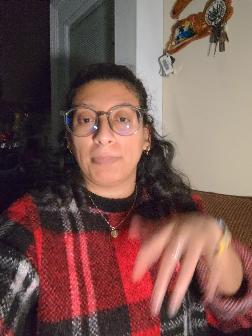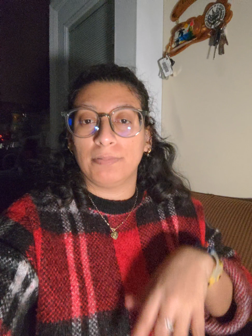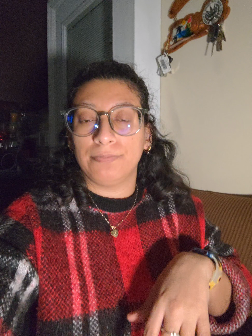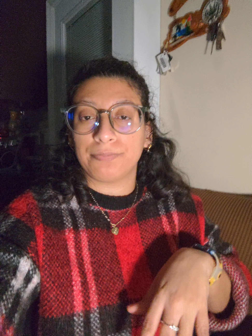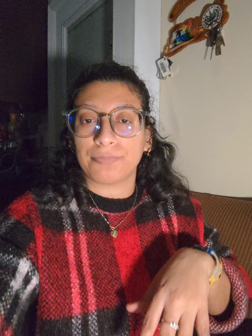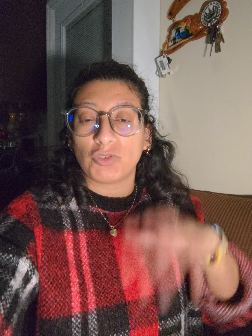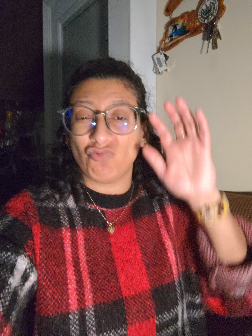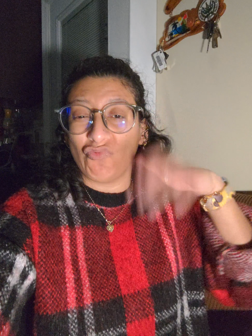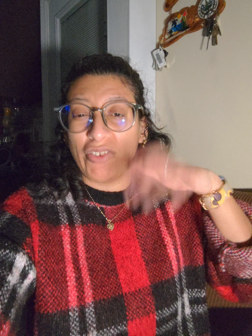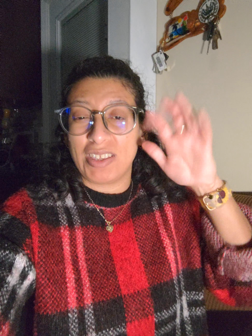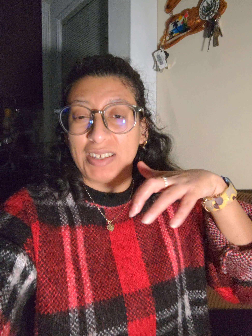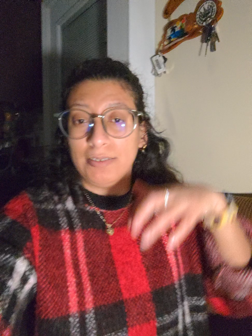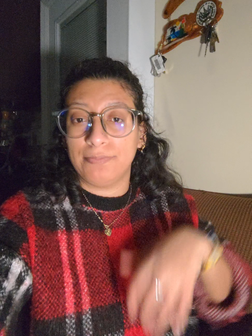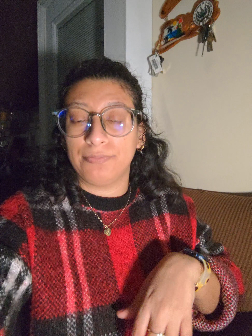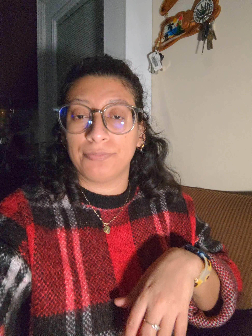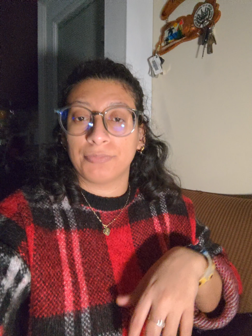rain